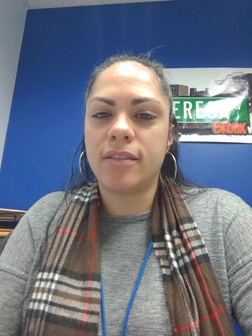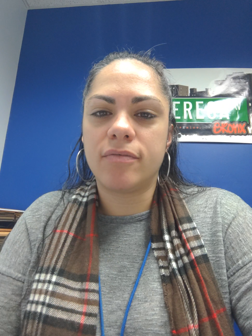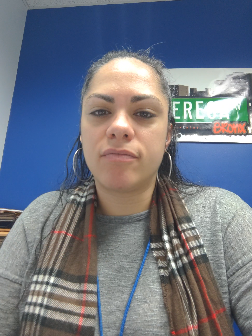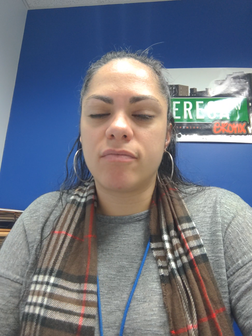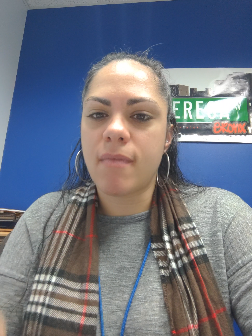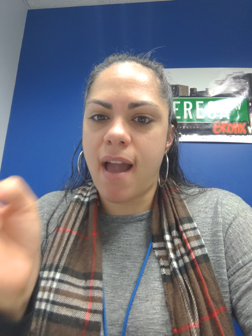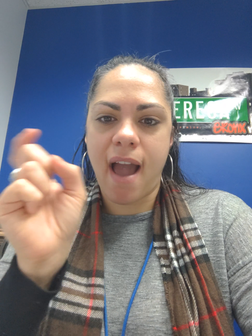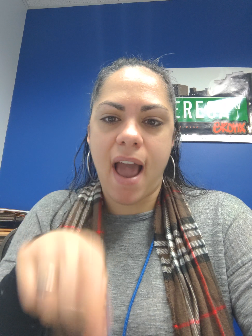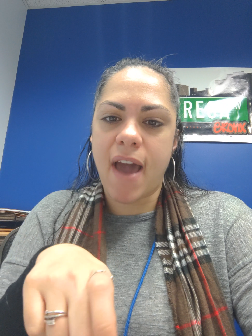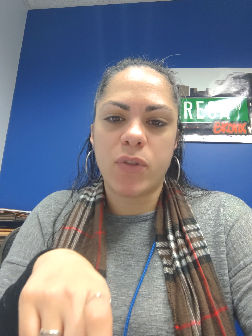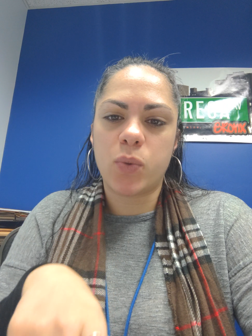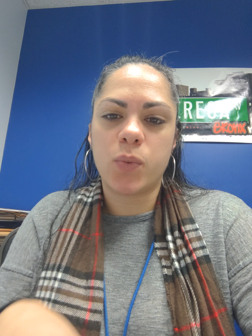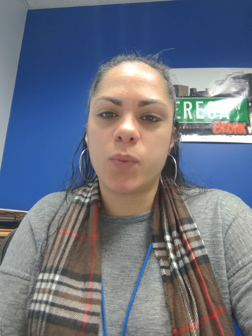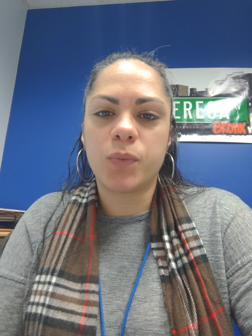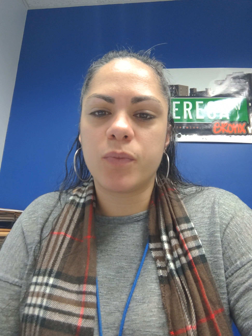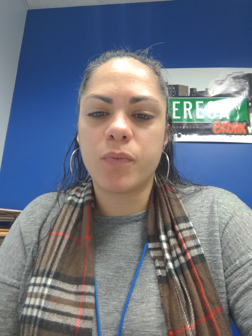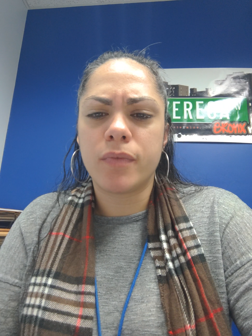have to